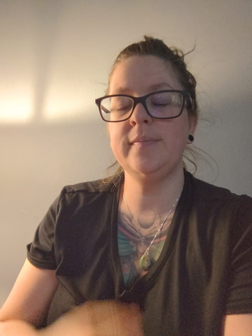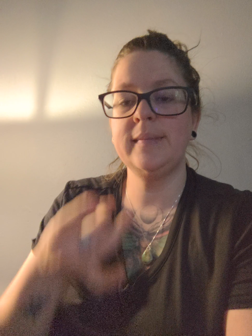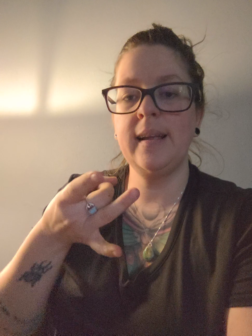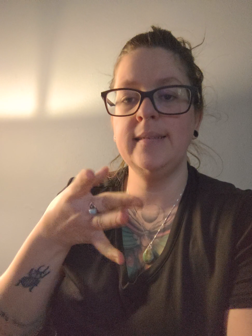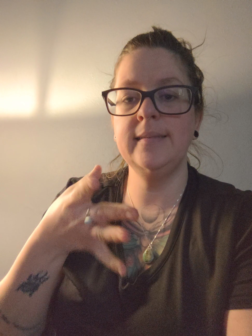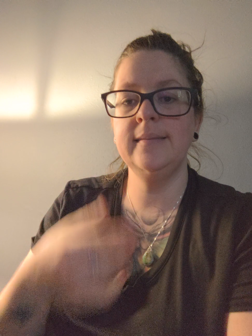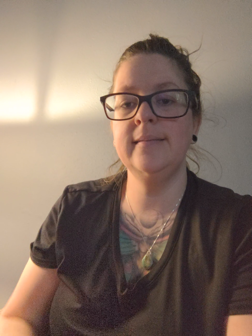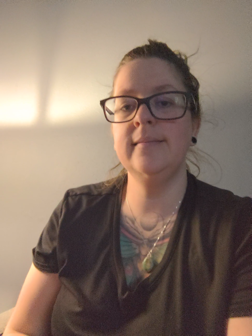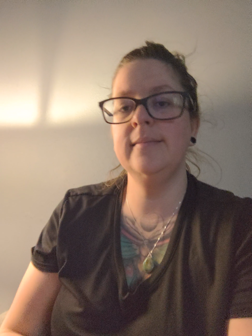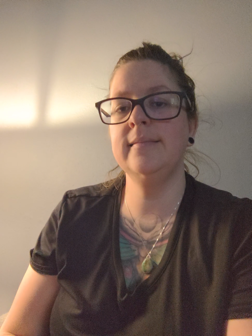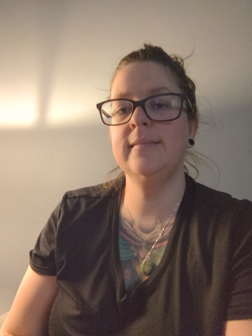hate